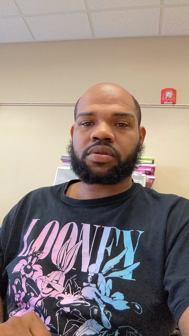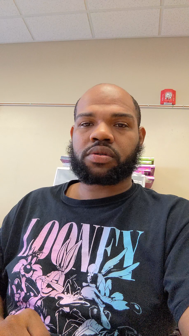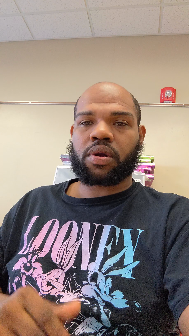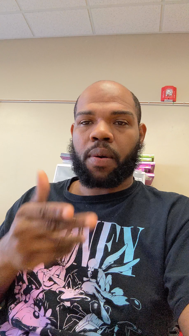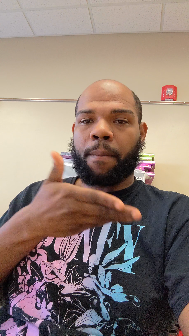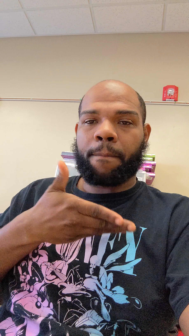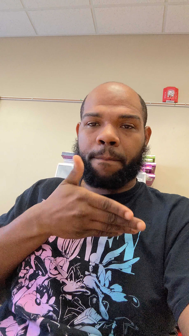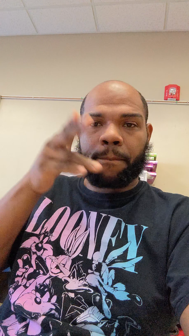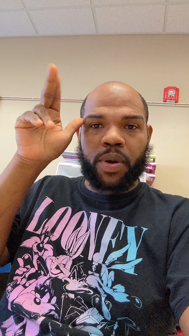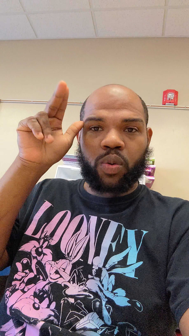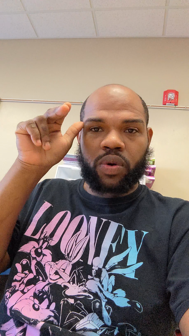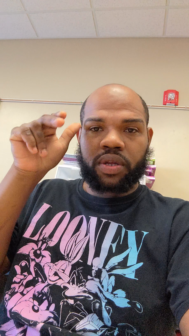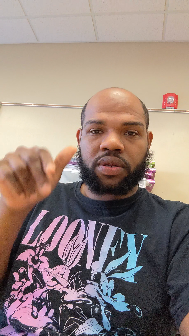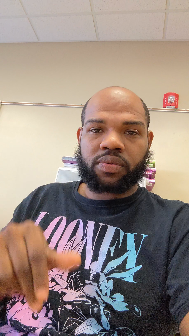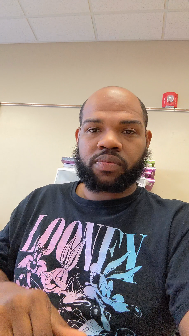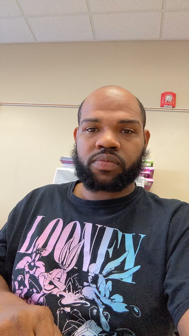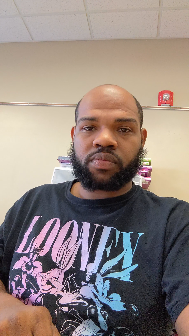pony